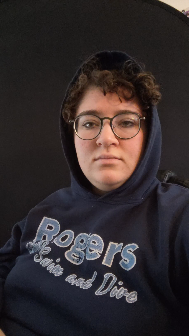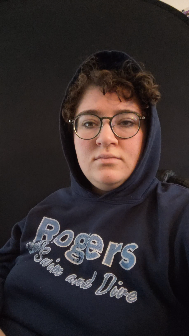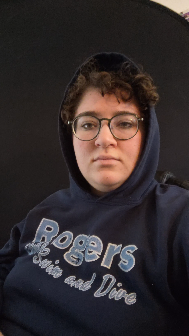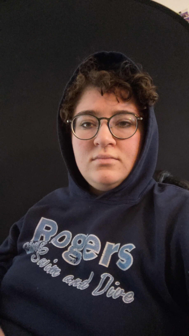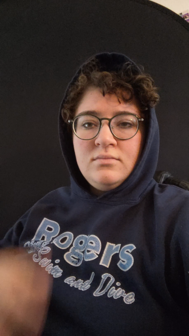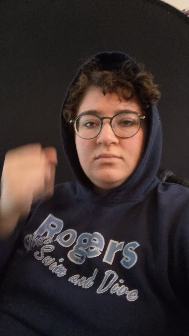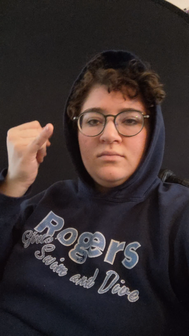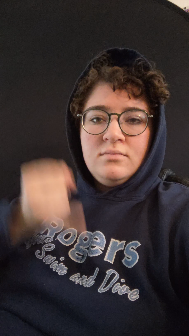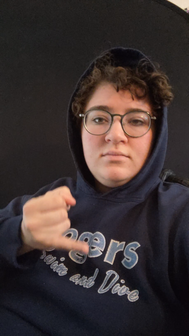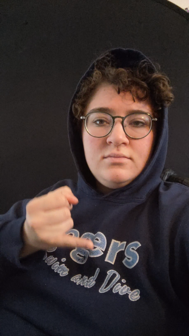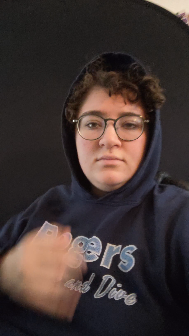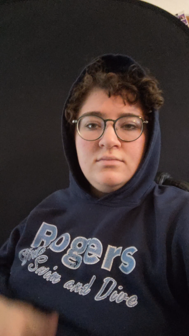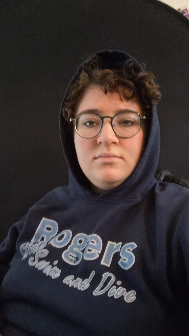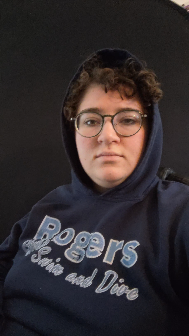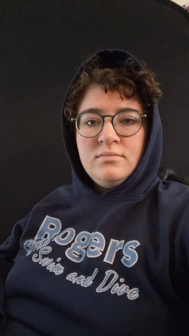last